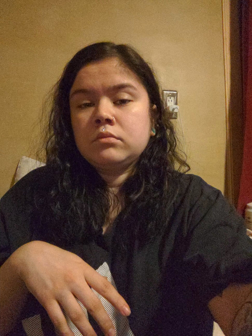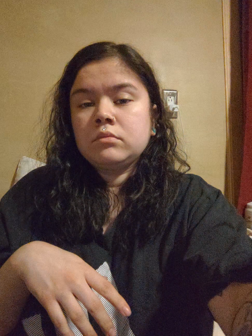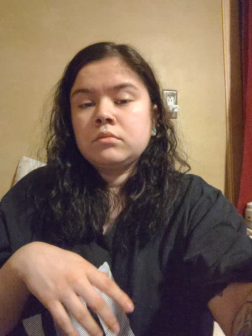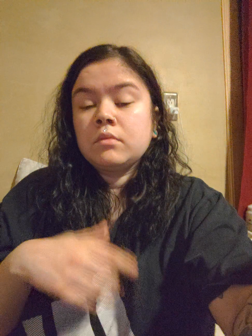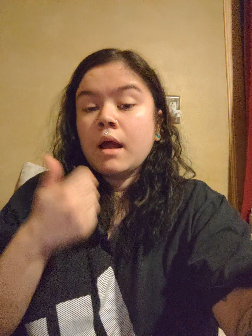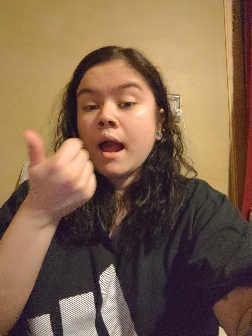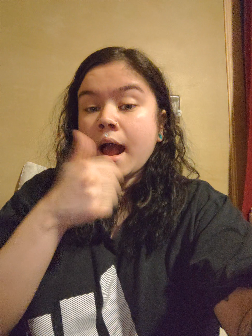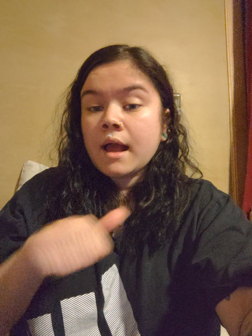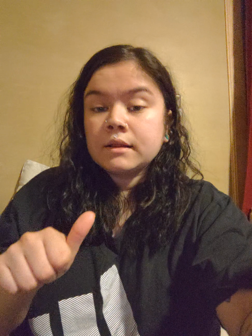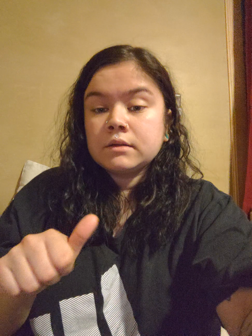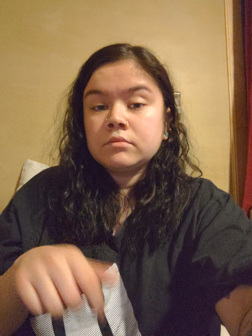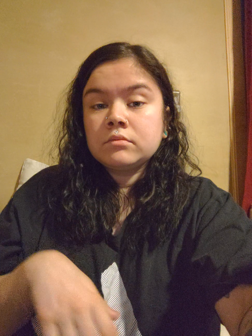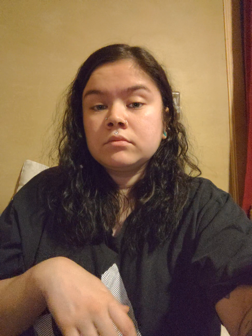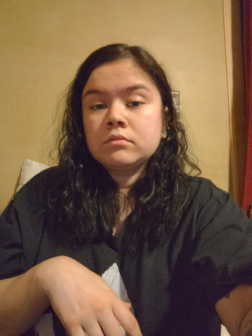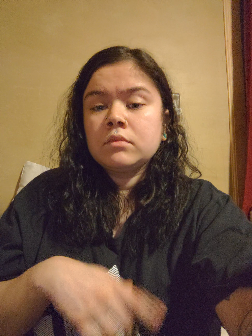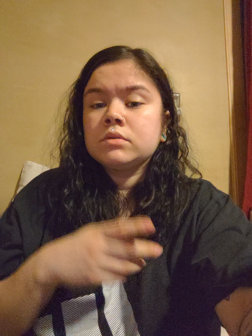any